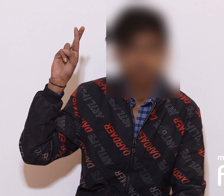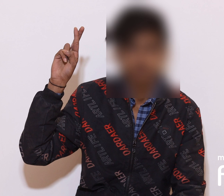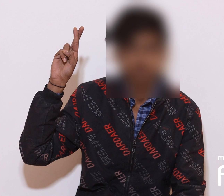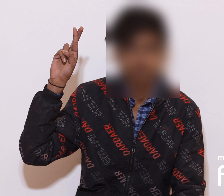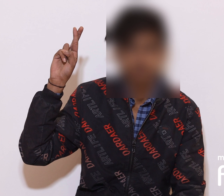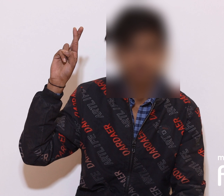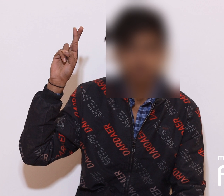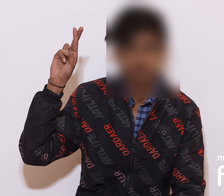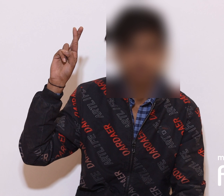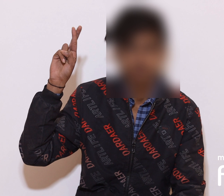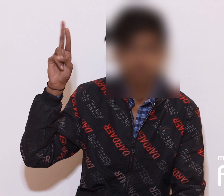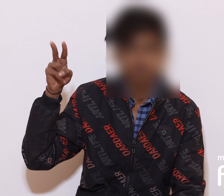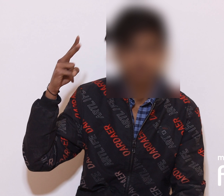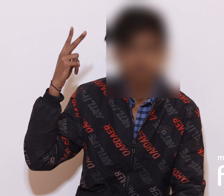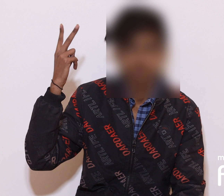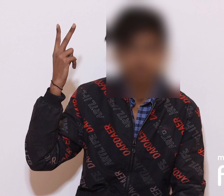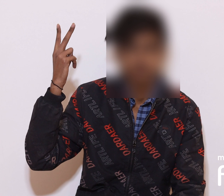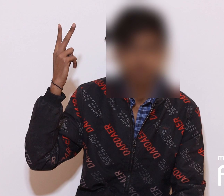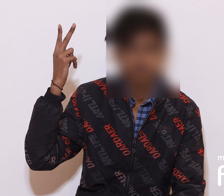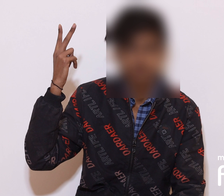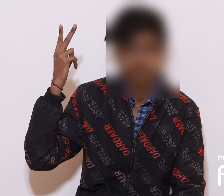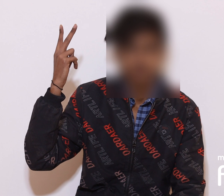ڑ